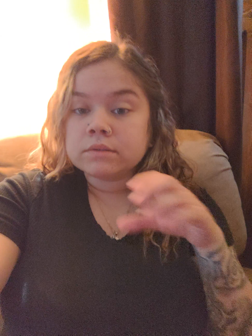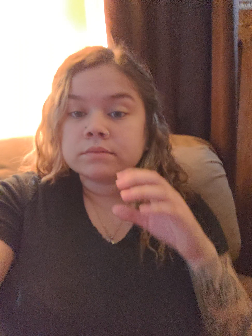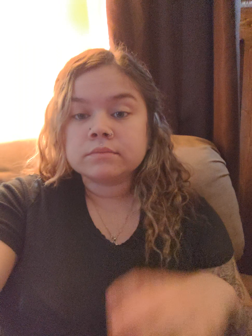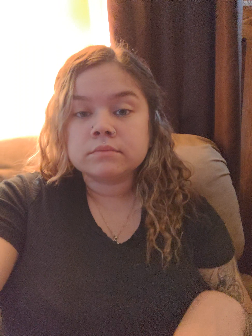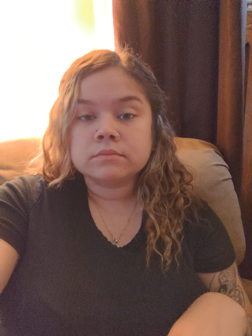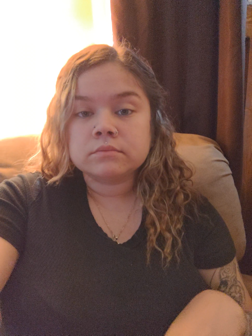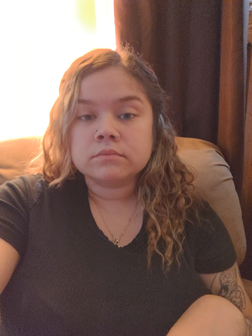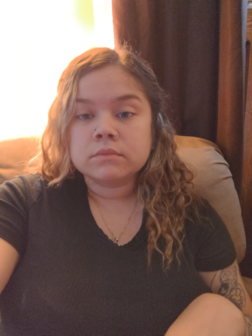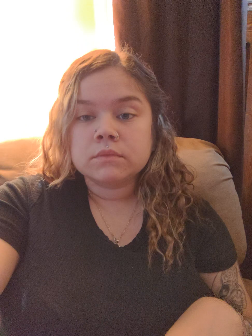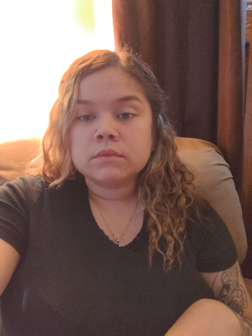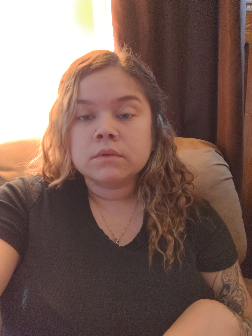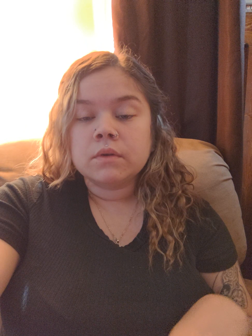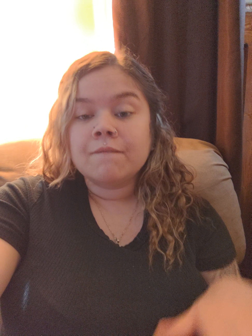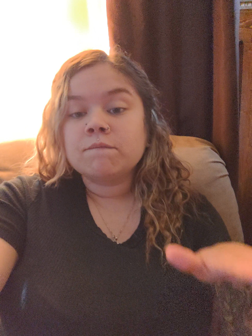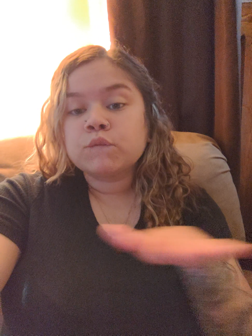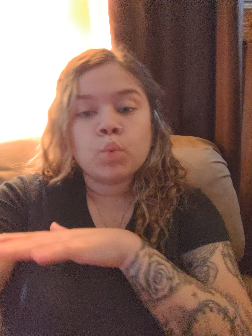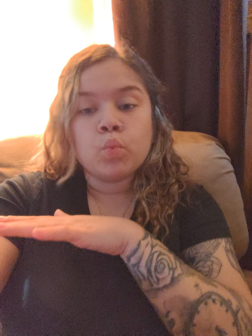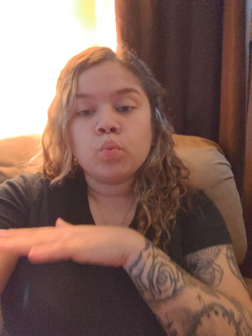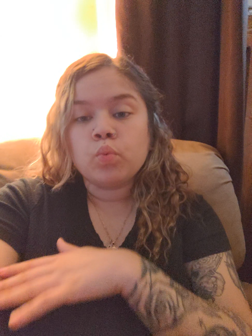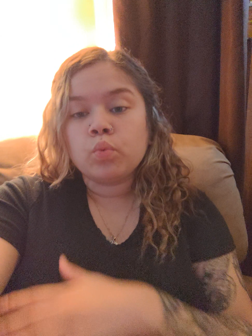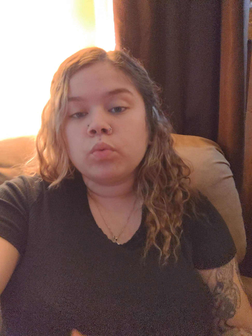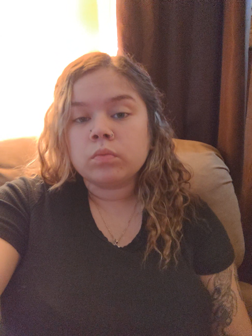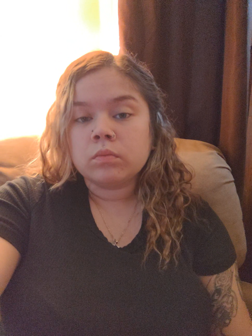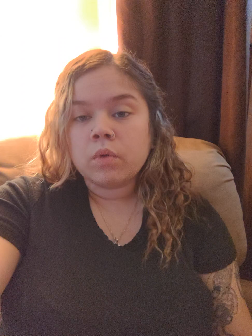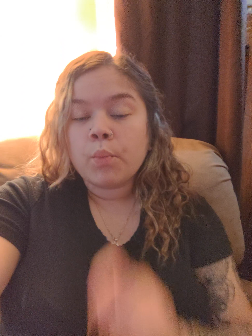full